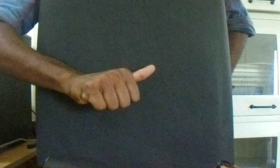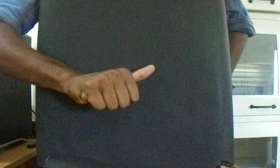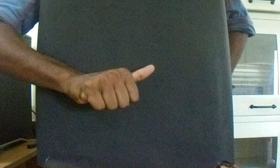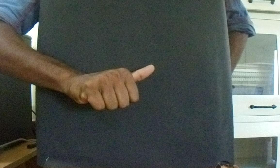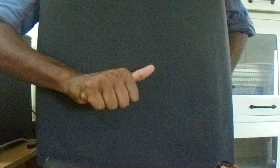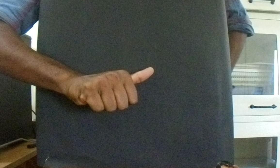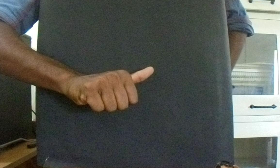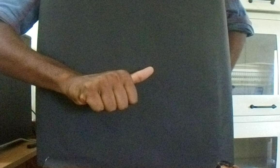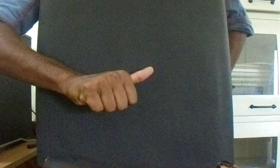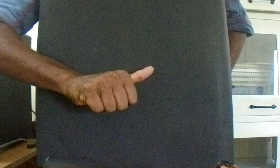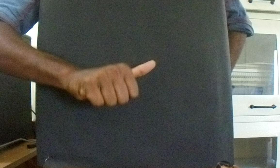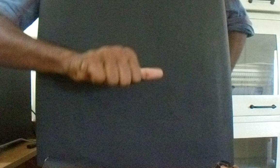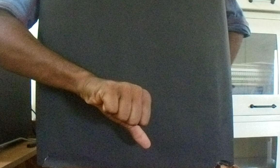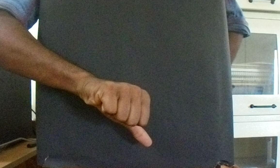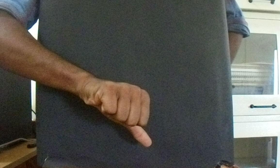lose